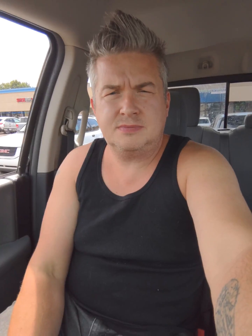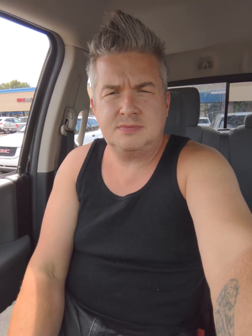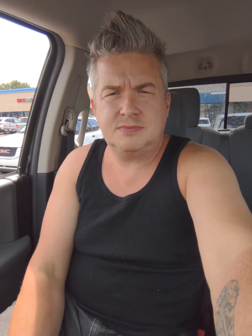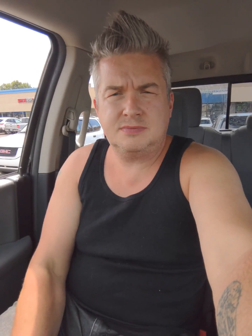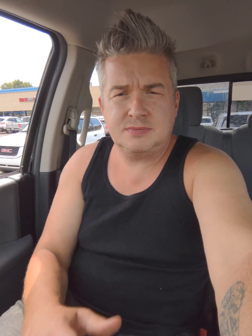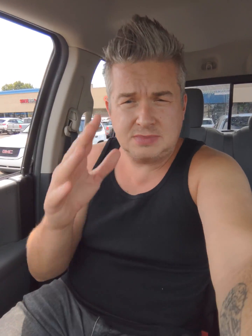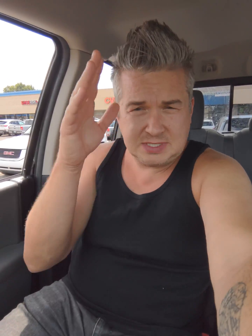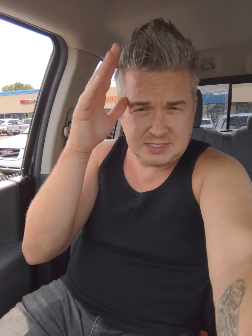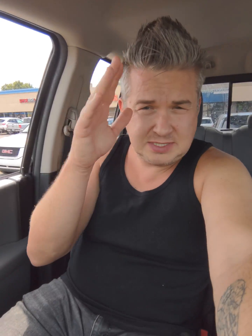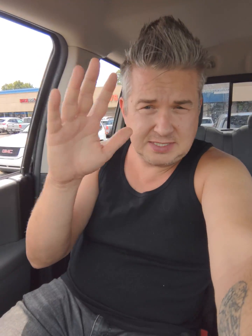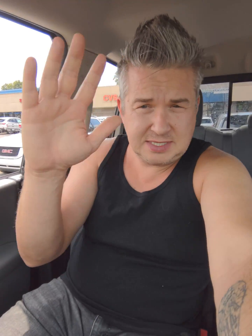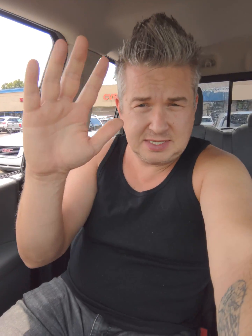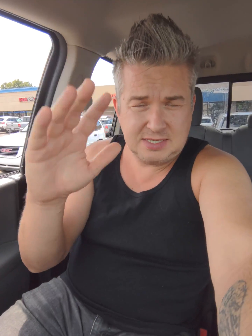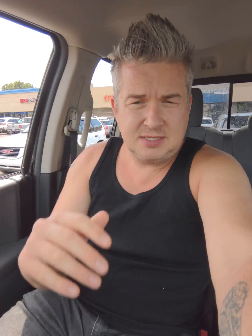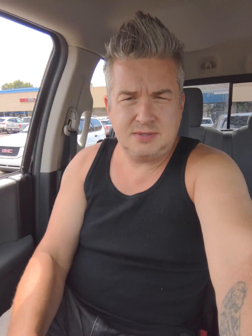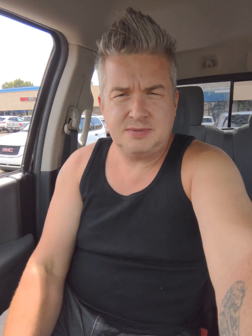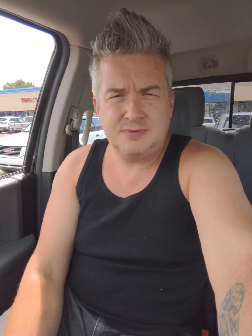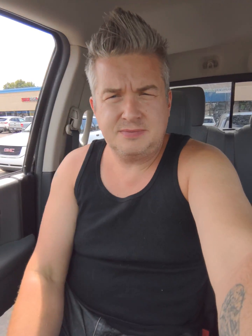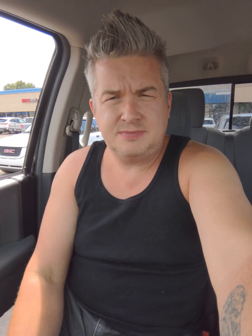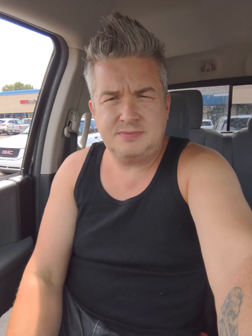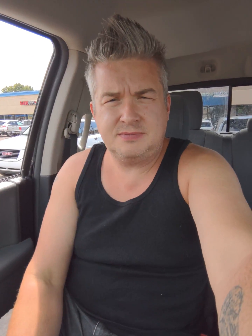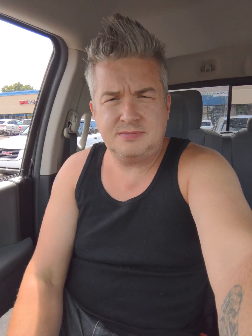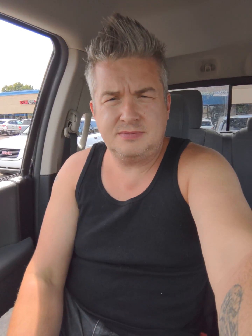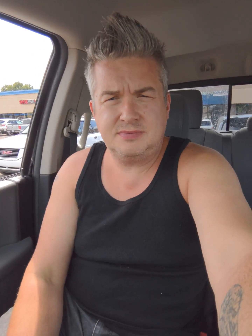deer